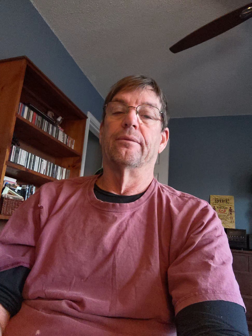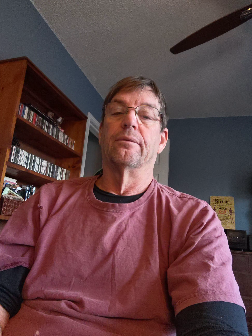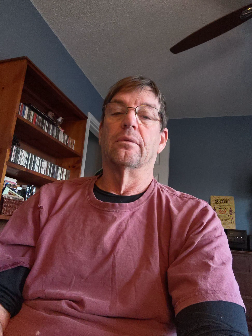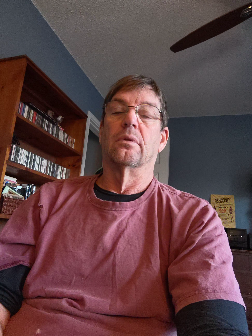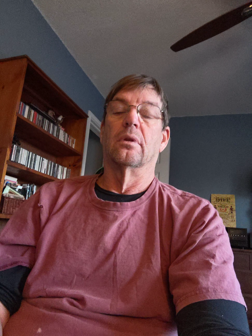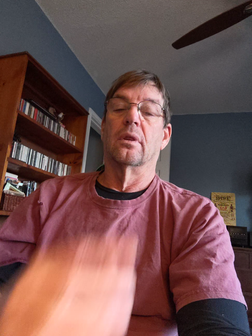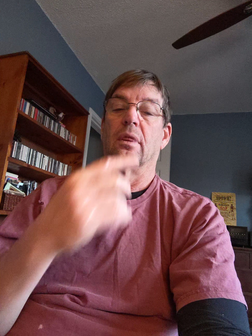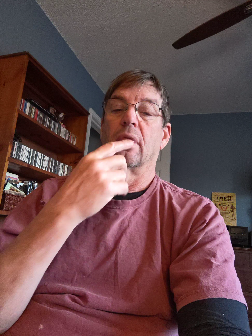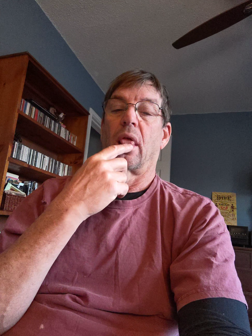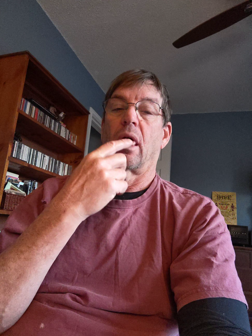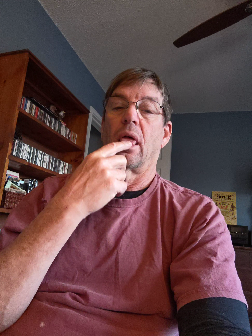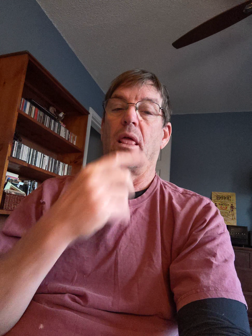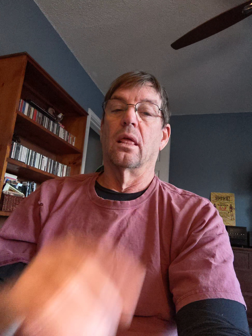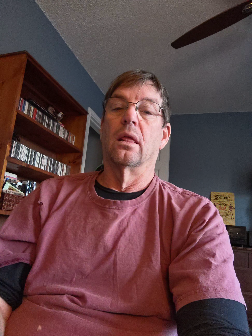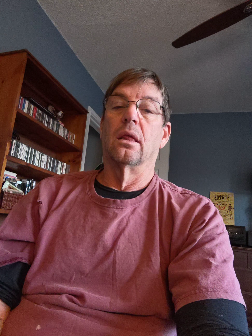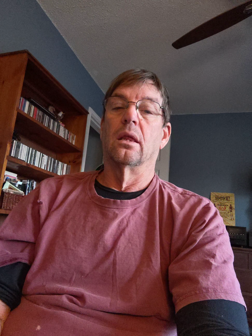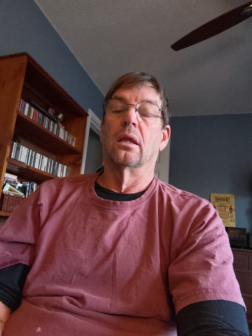tongue